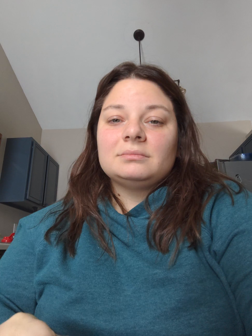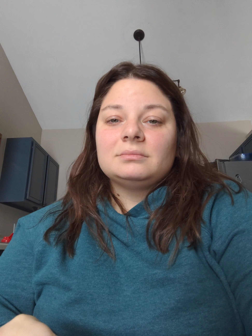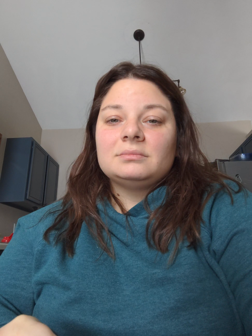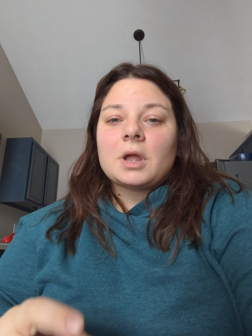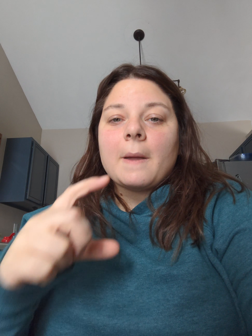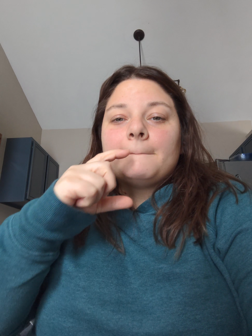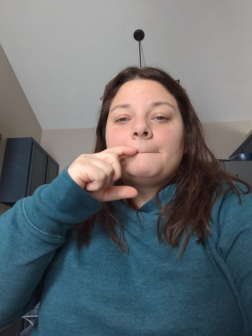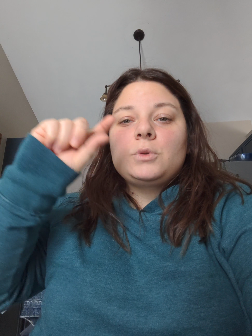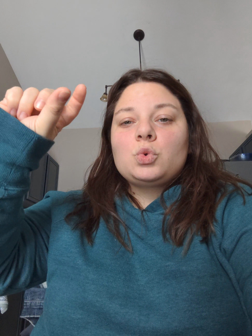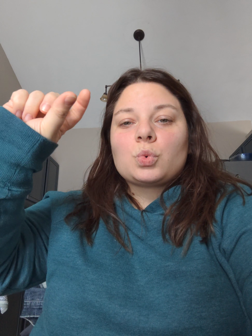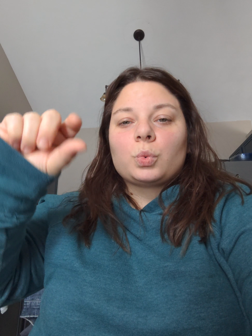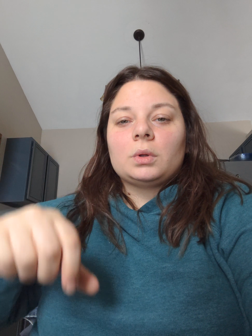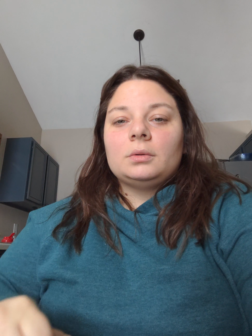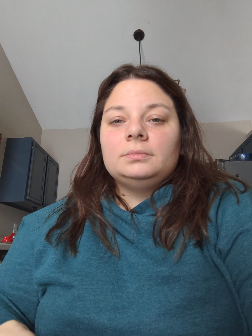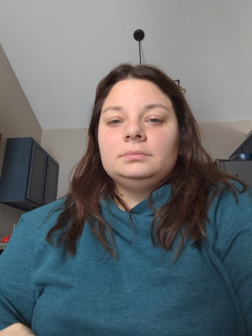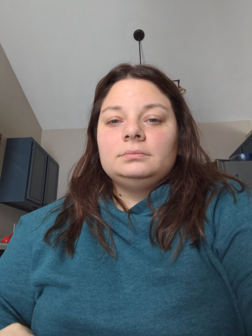moon